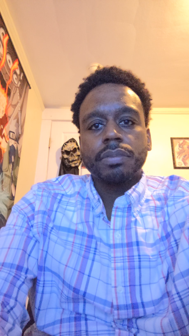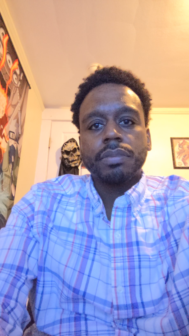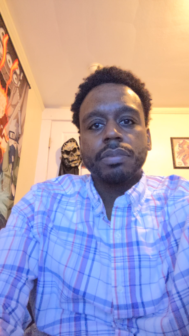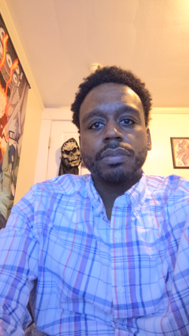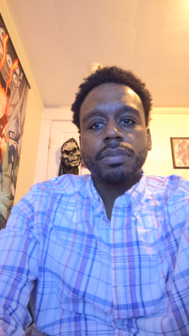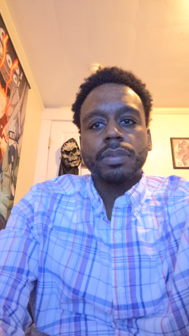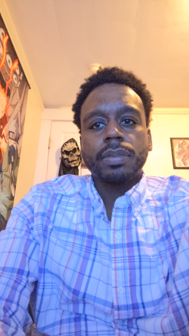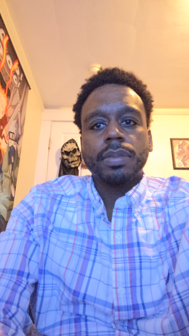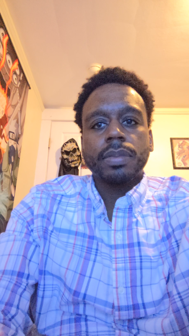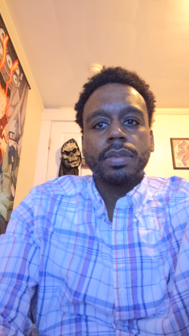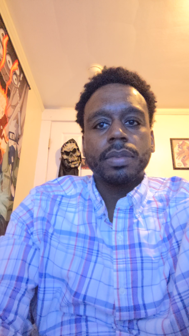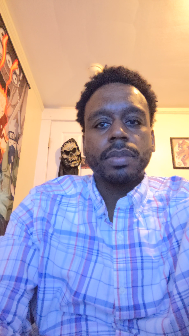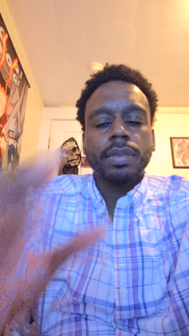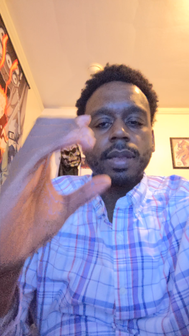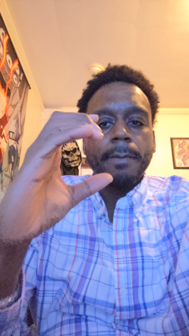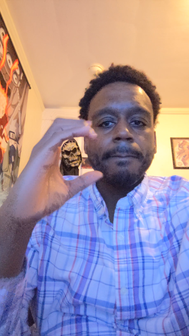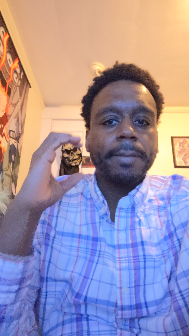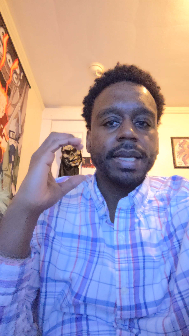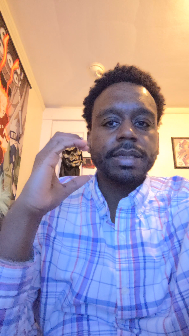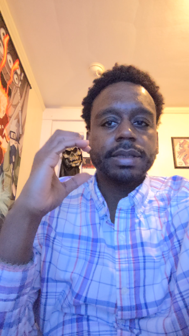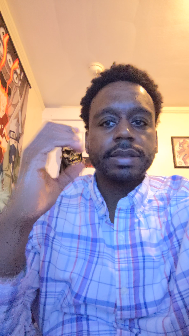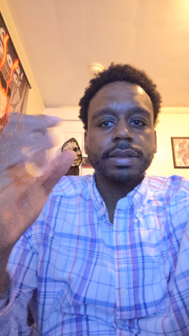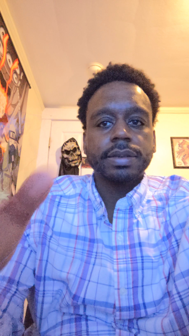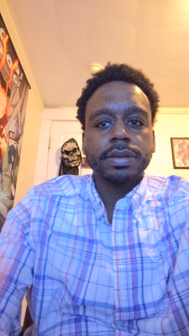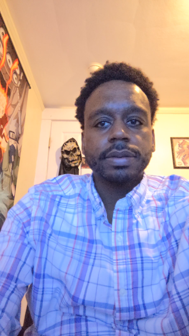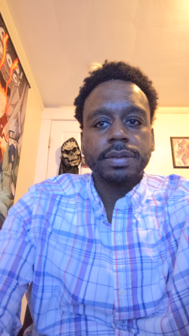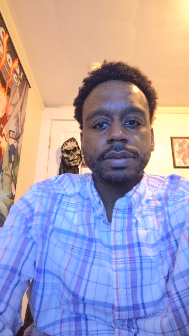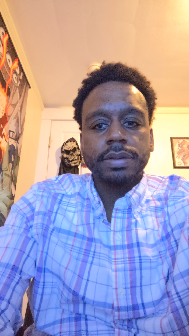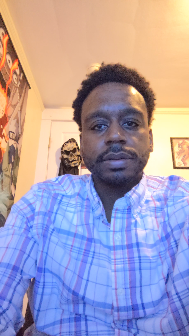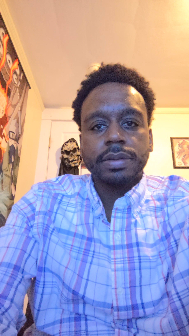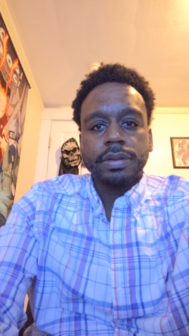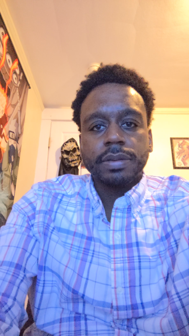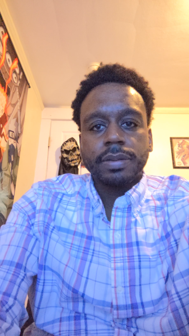bus